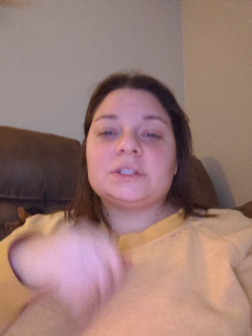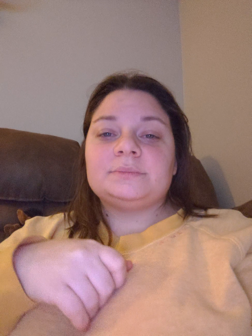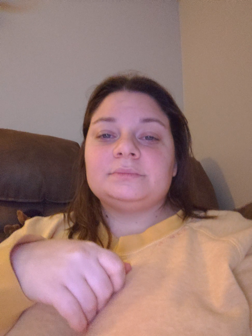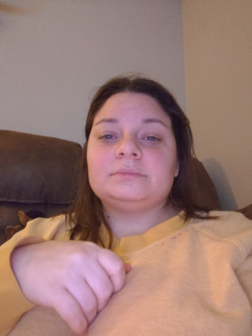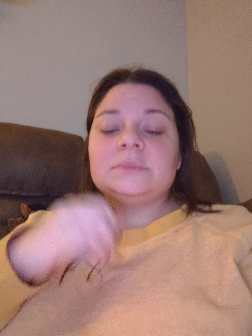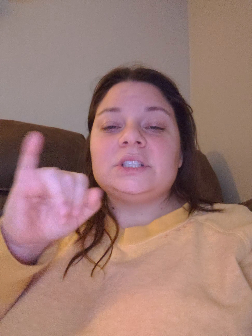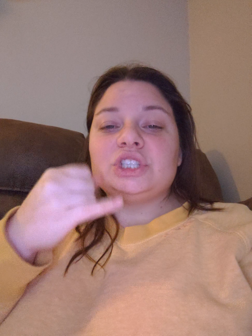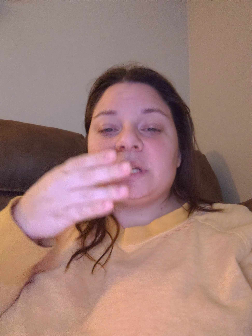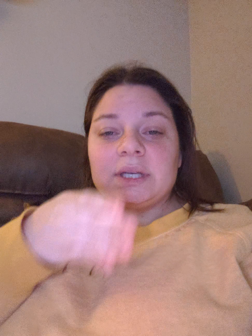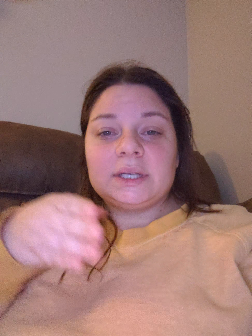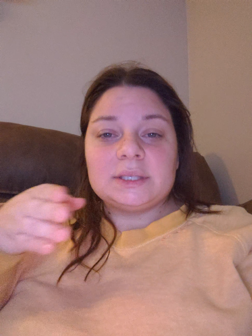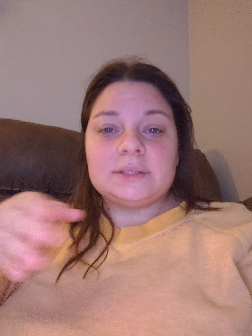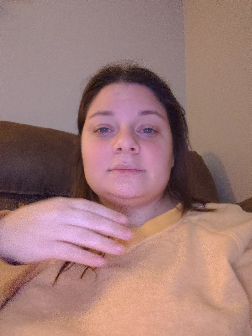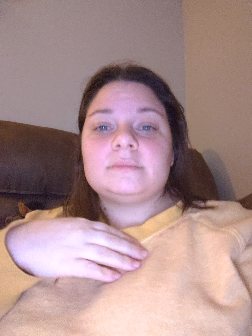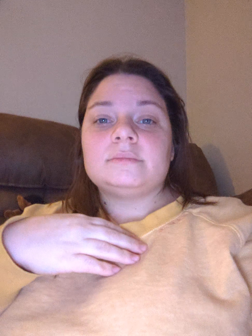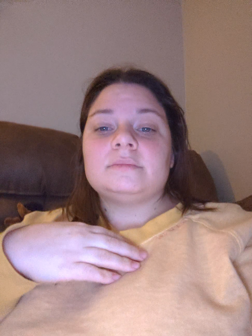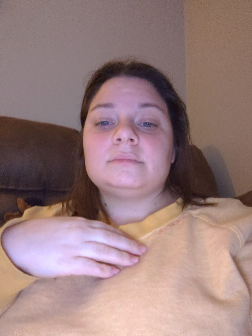jeans